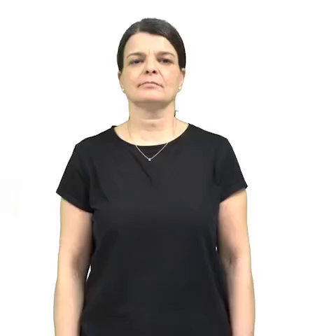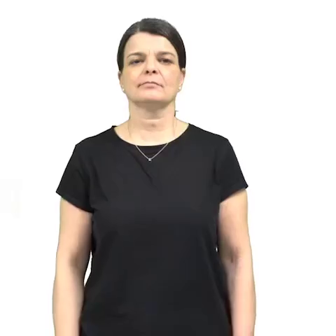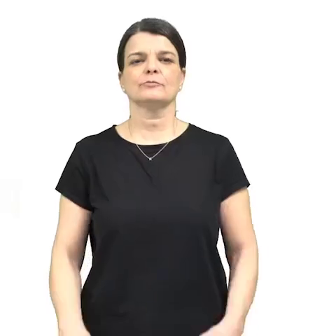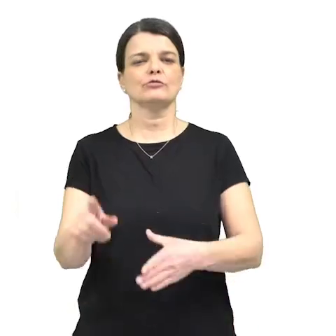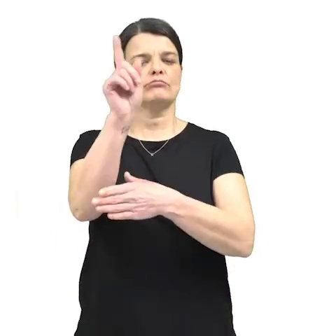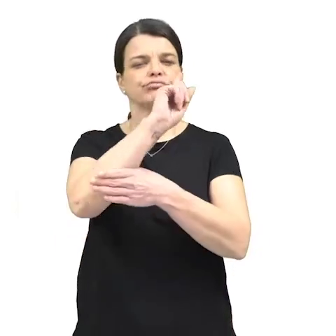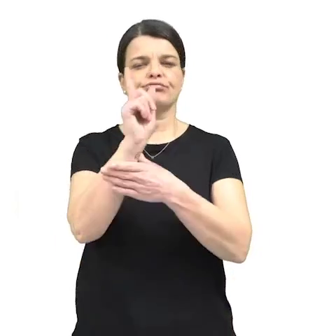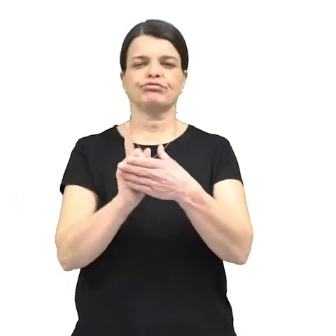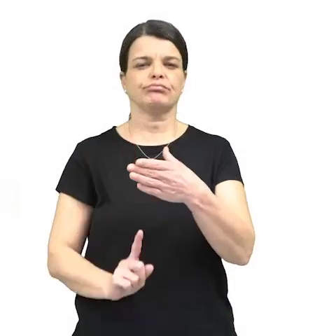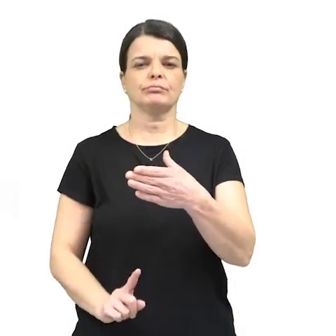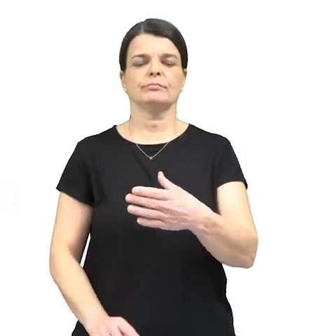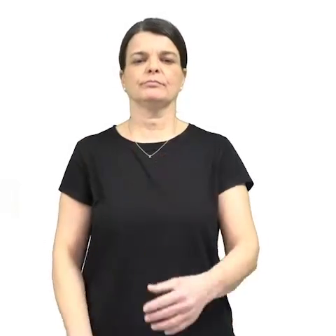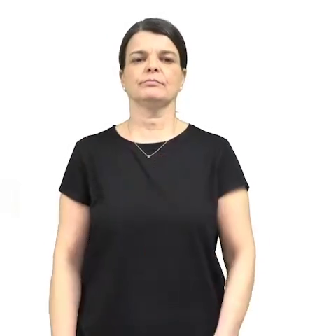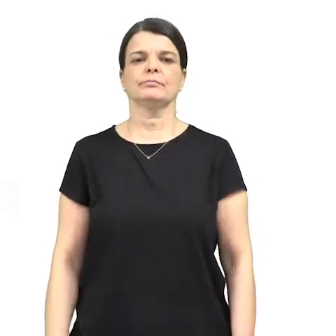agotamiento